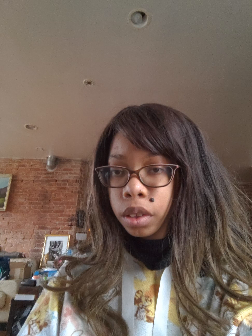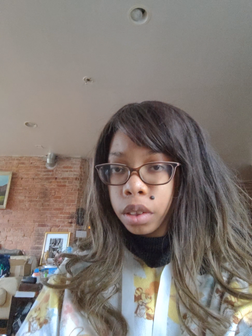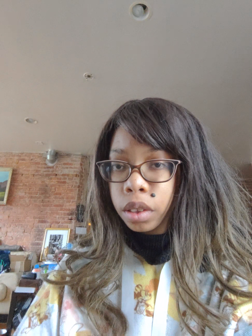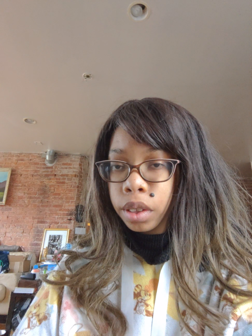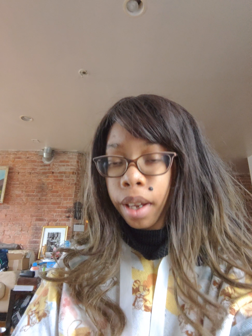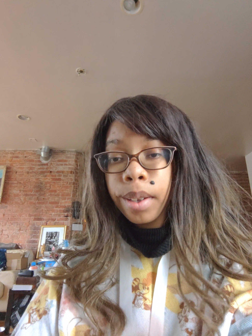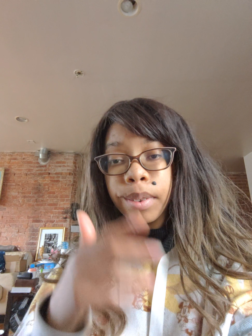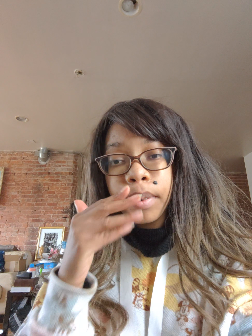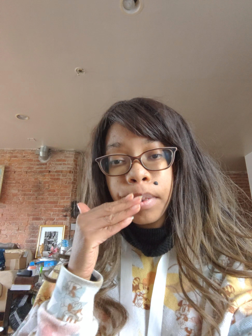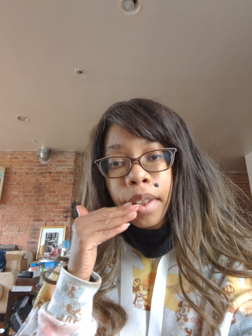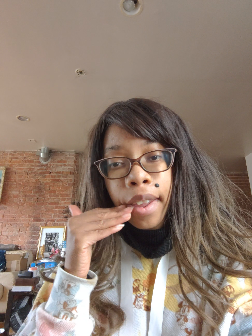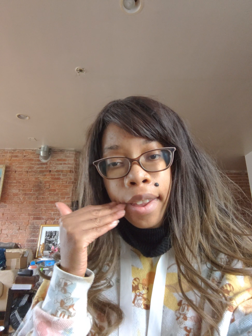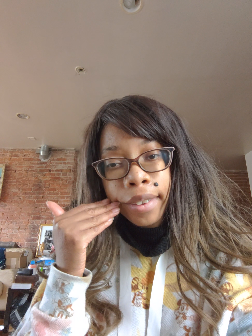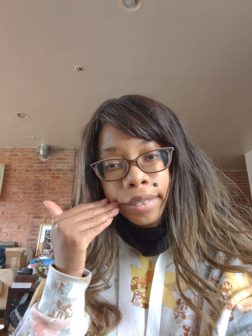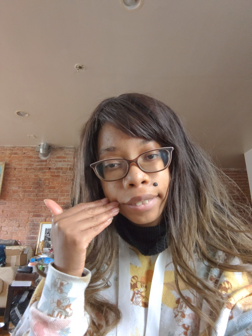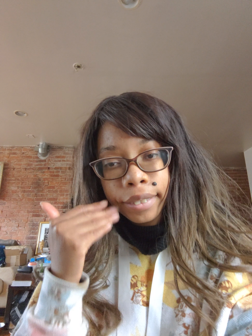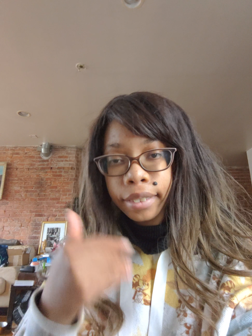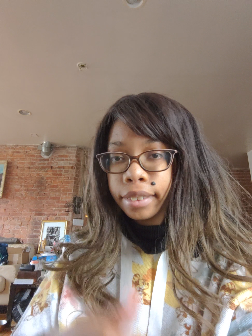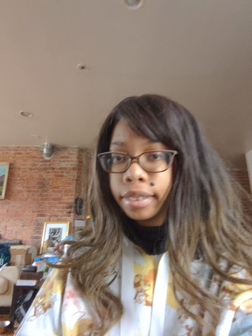smile